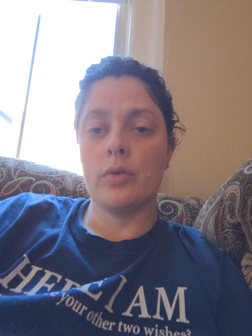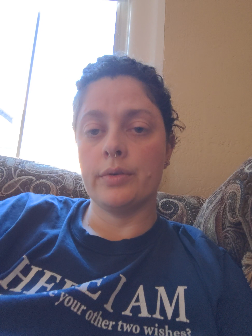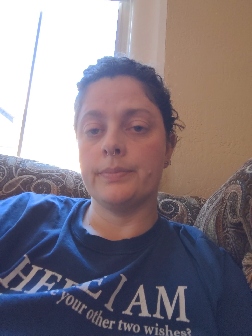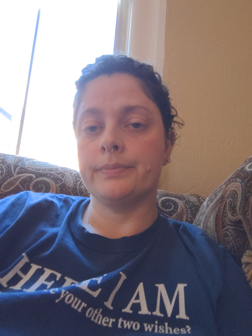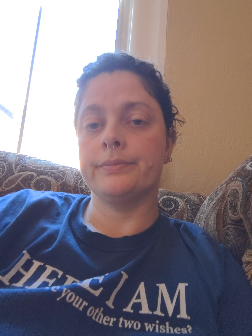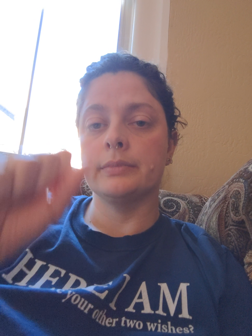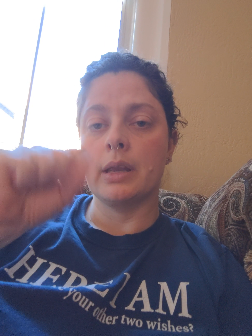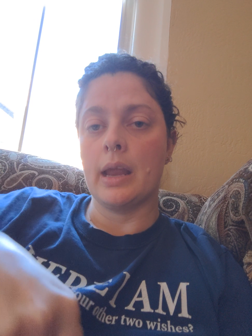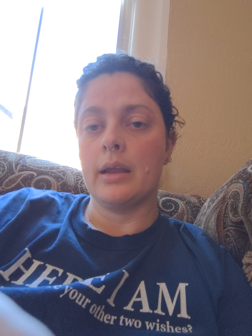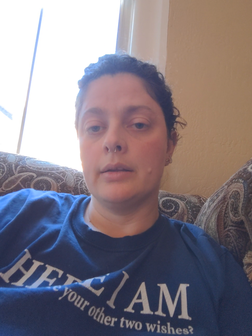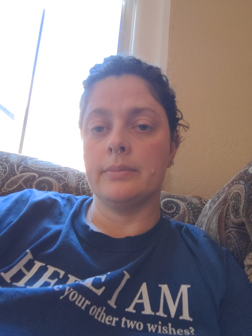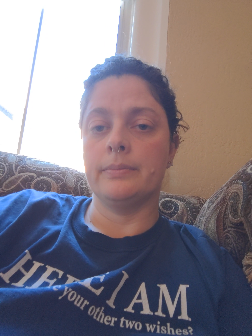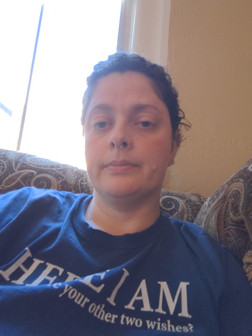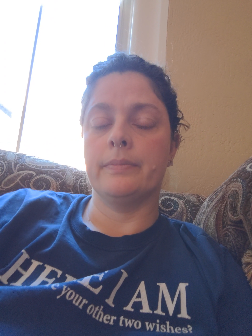can